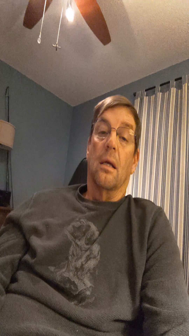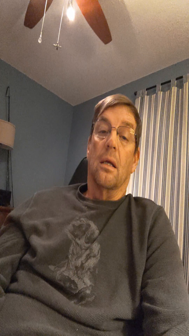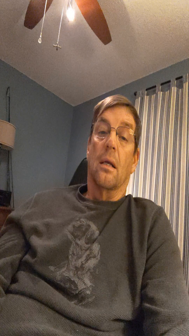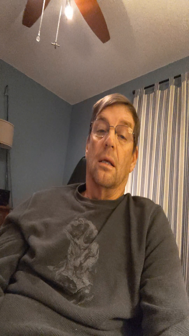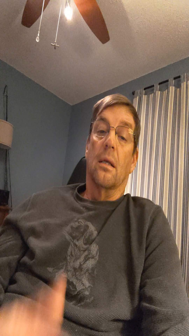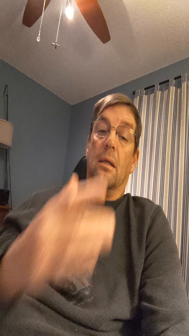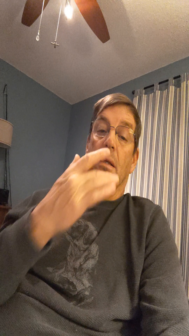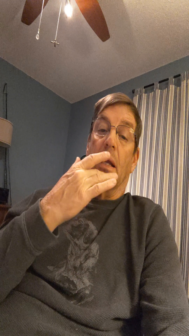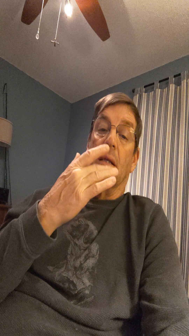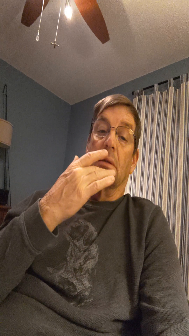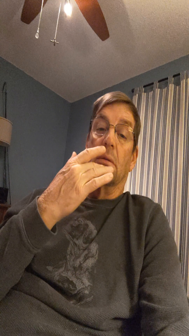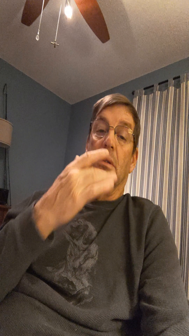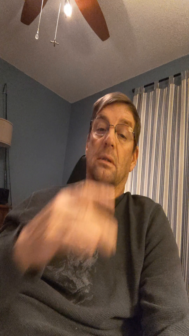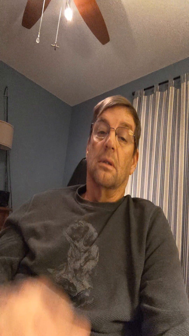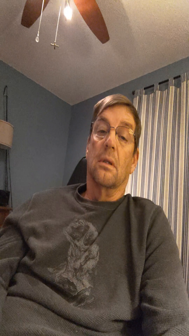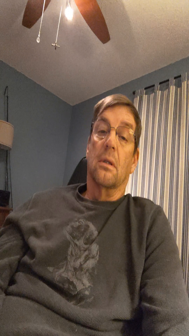taste